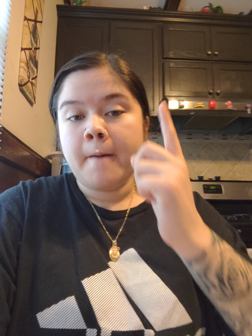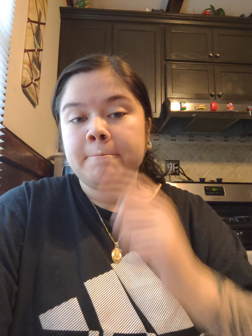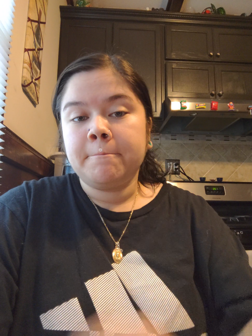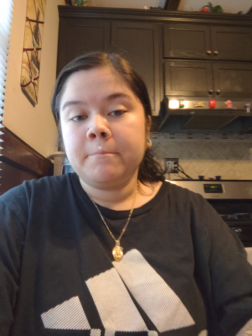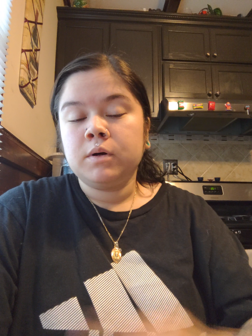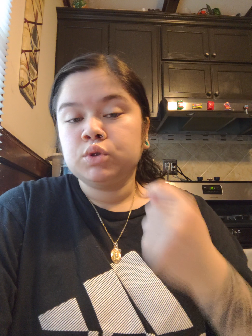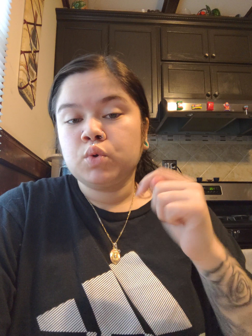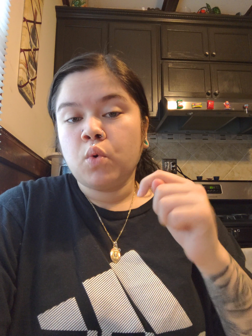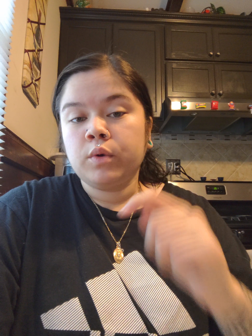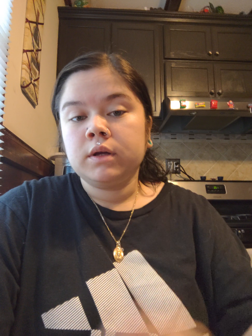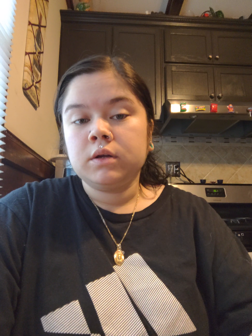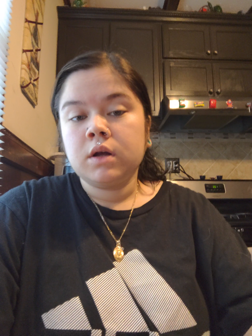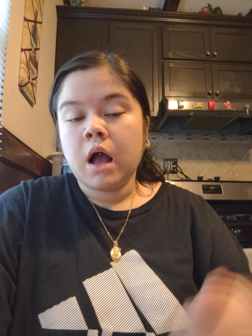toy